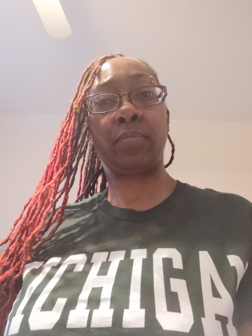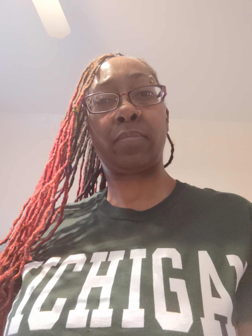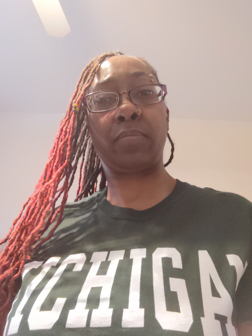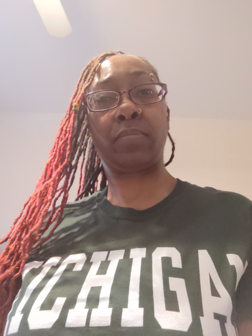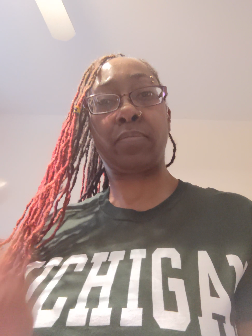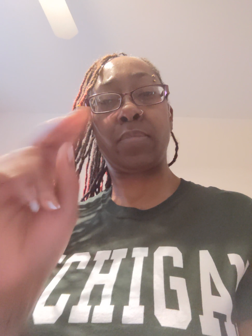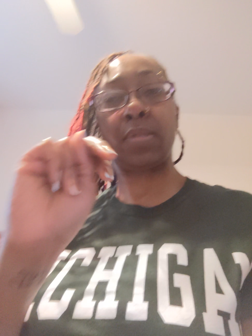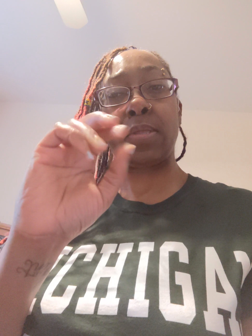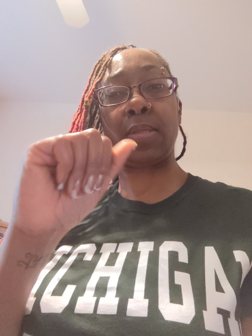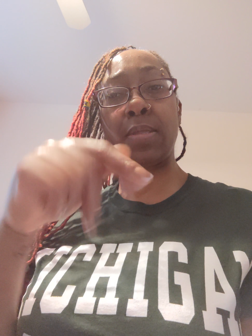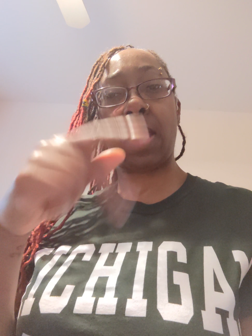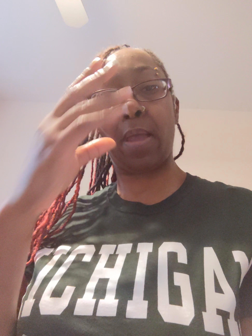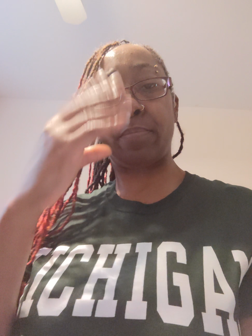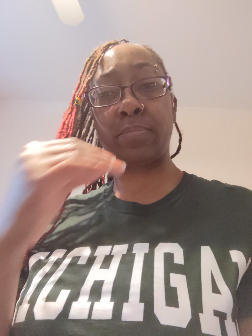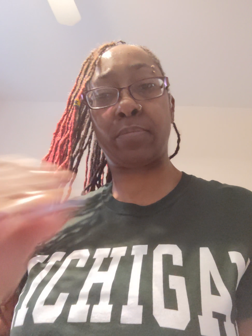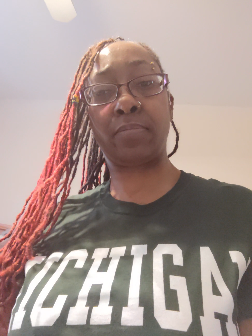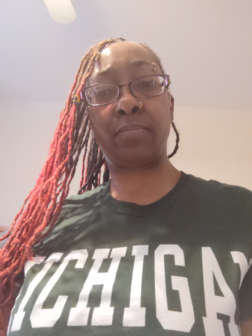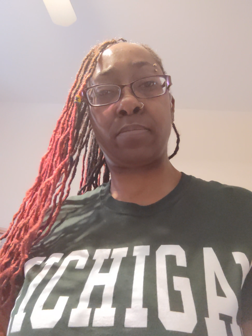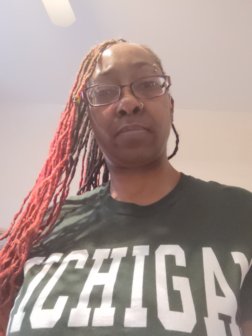nap